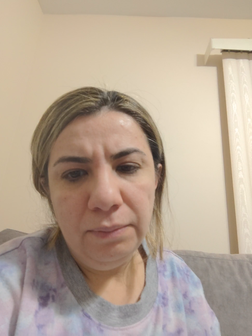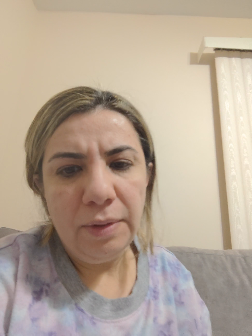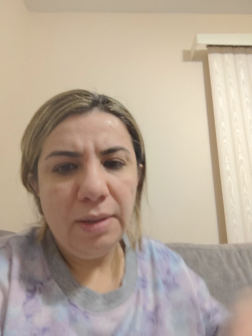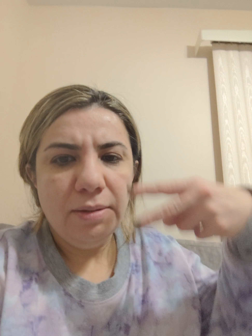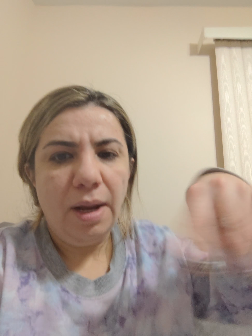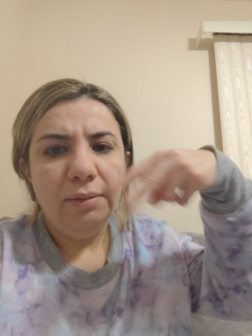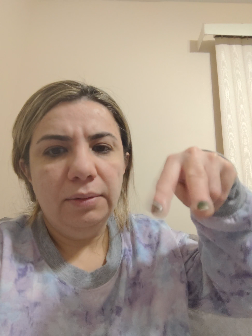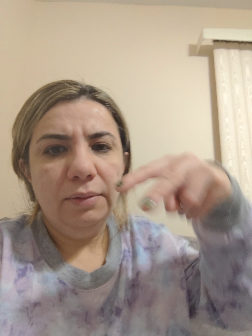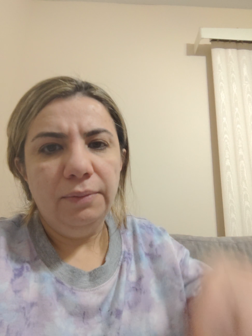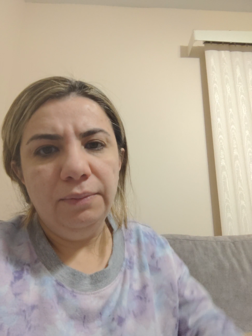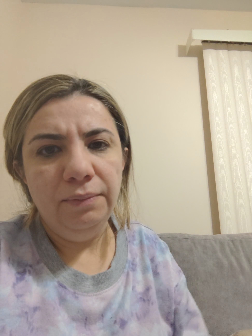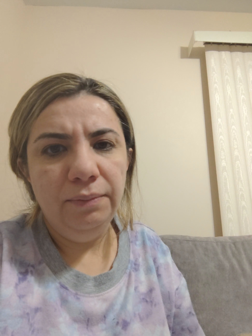dance